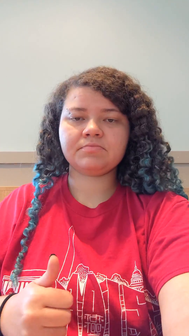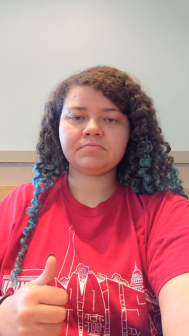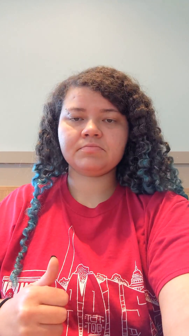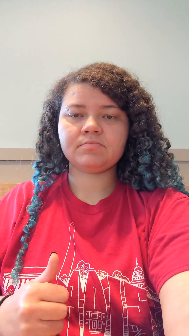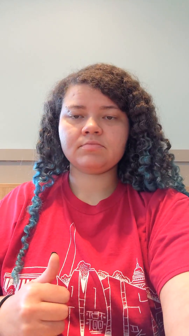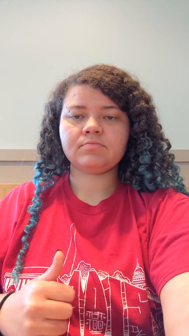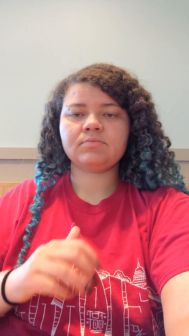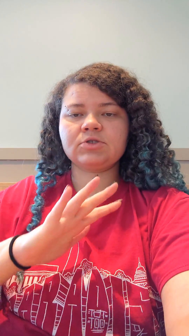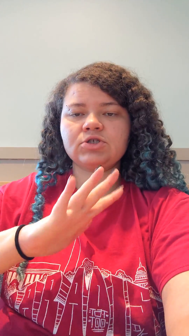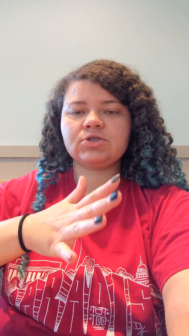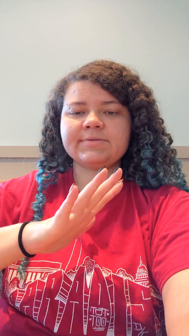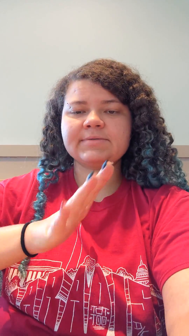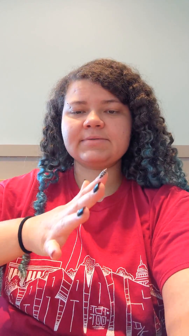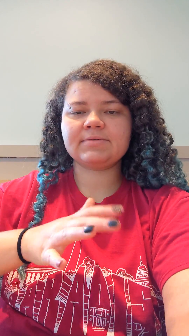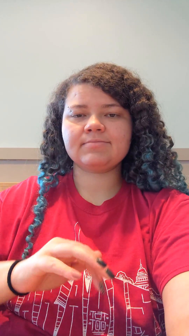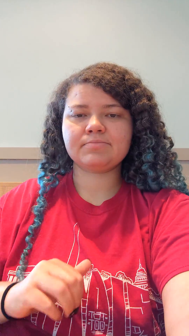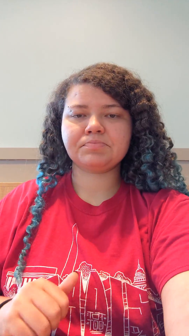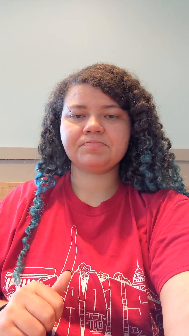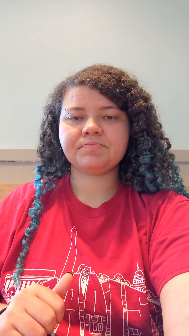cheese